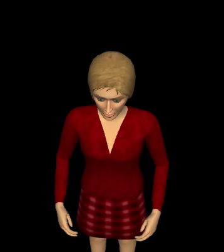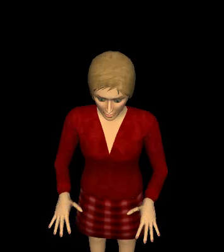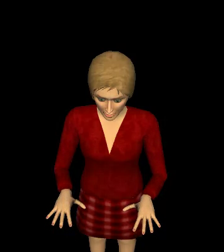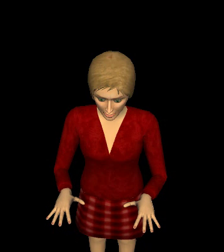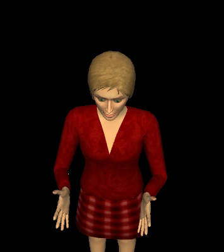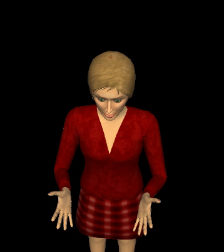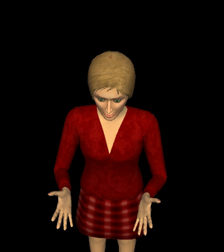كيف